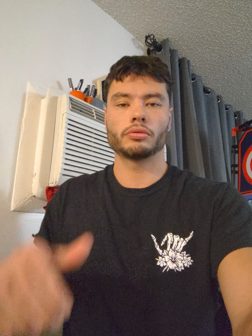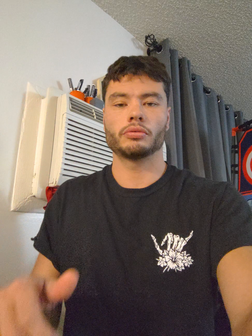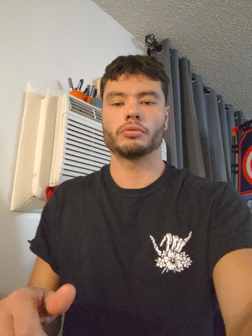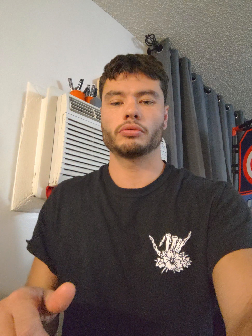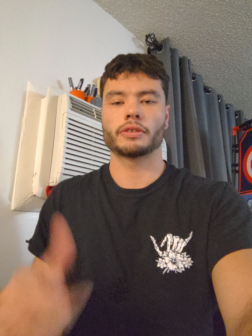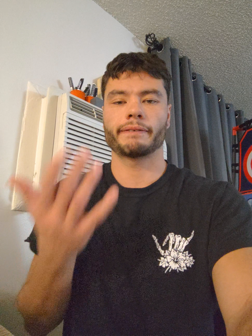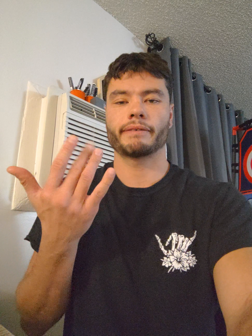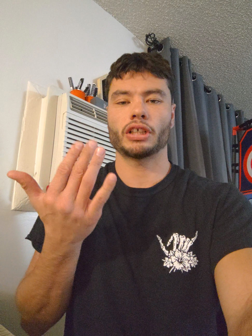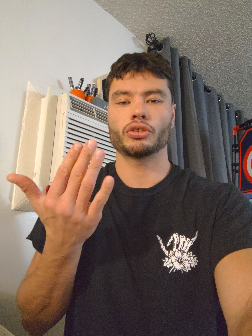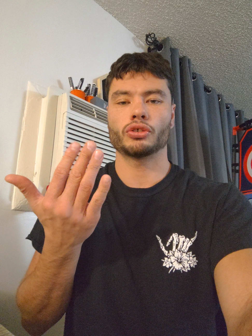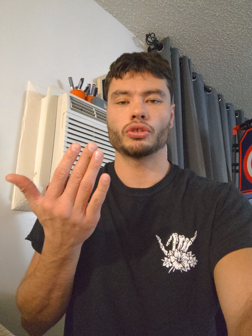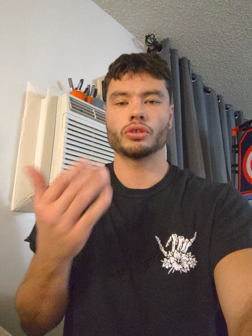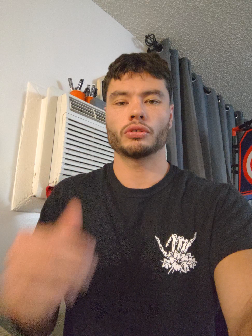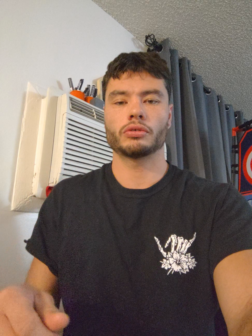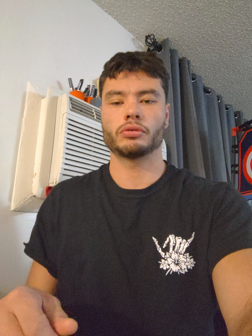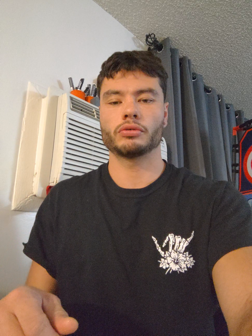finger